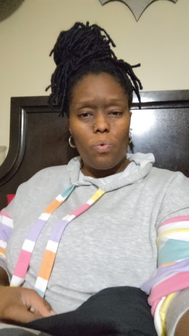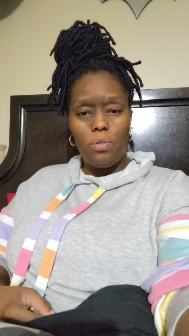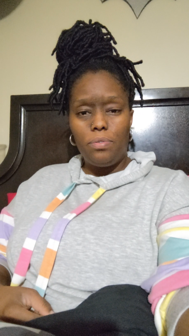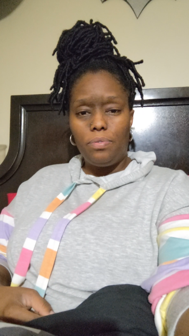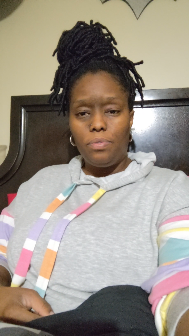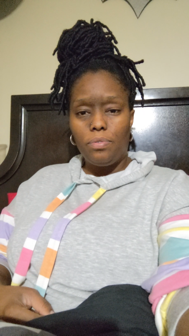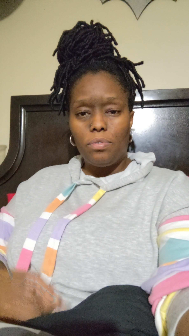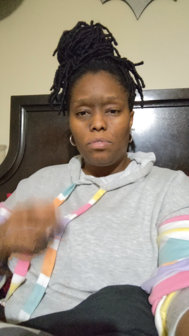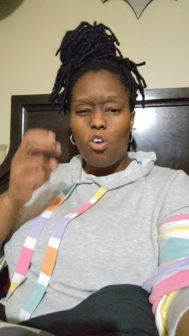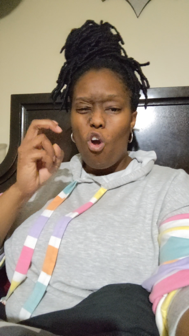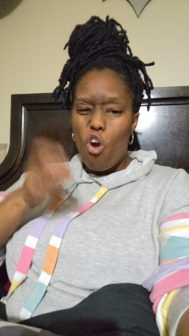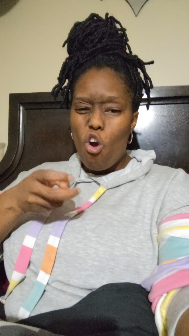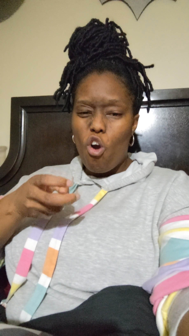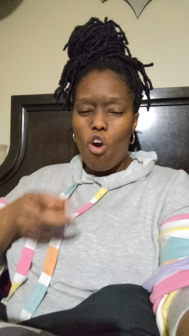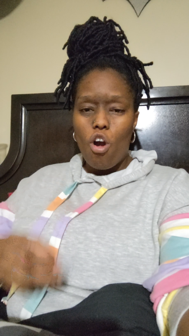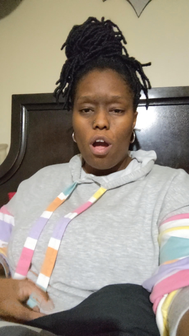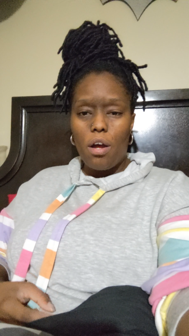hard